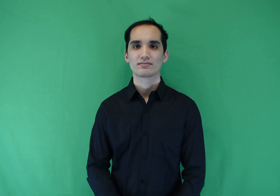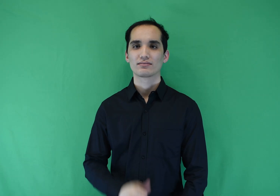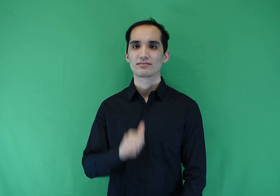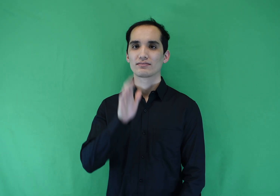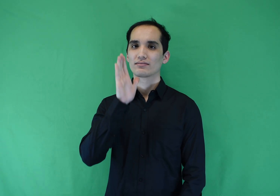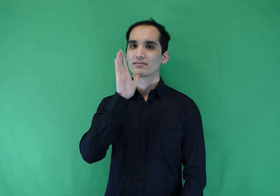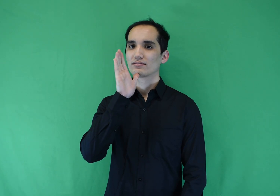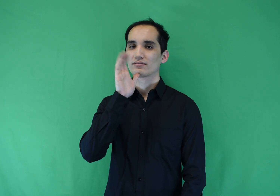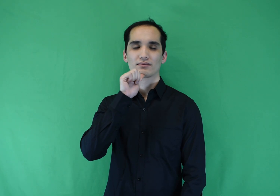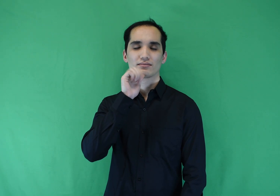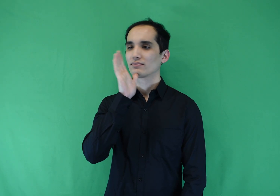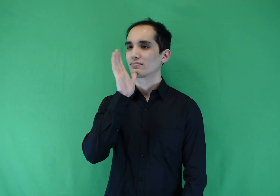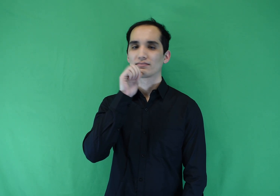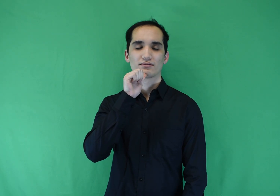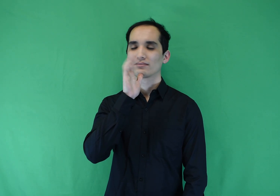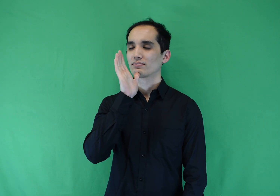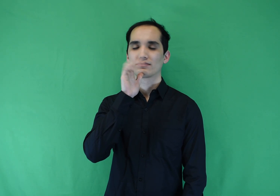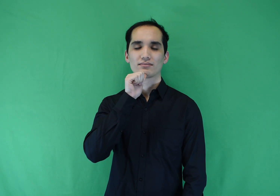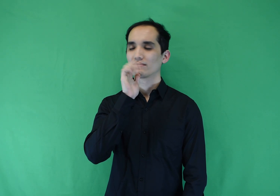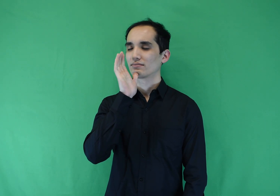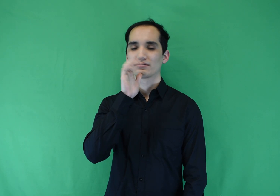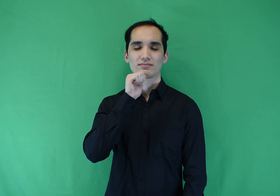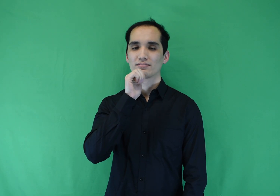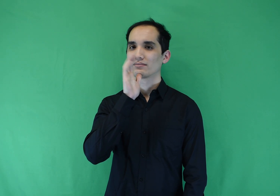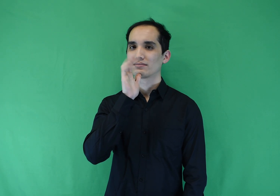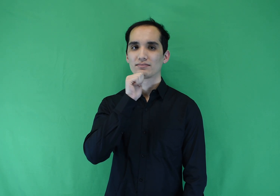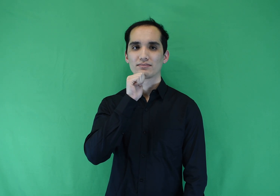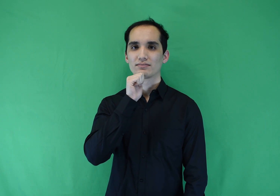no poder